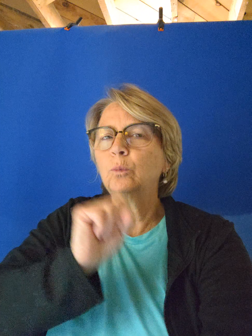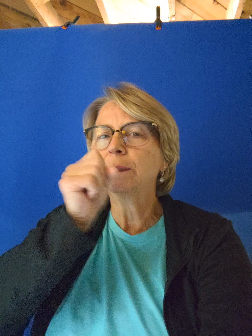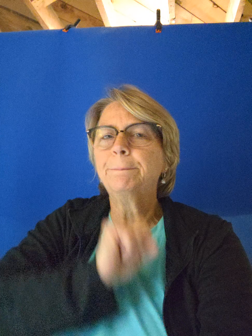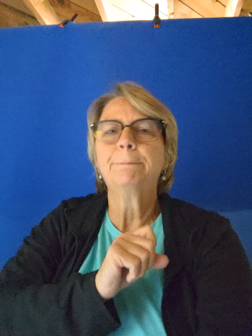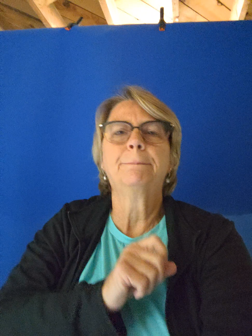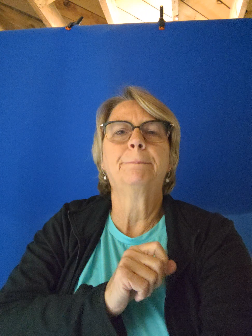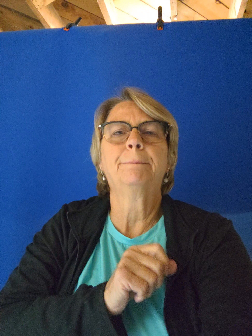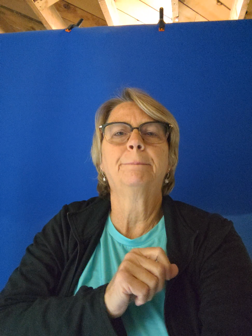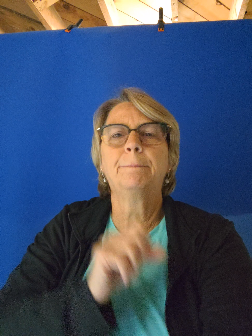ice cream